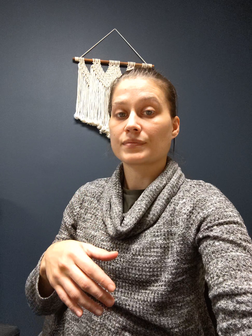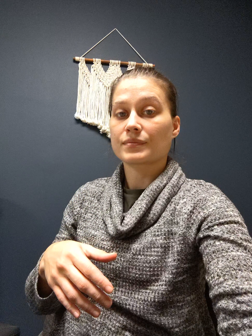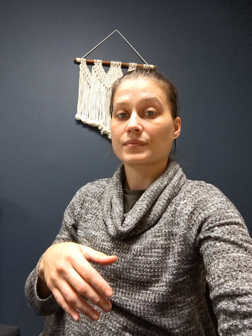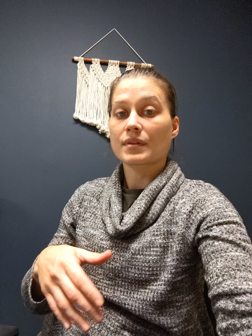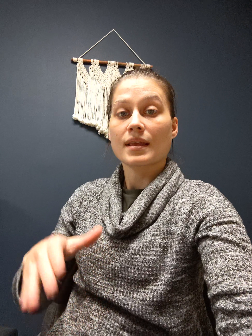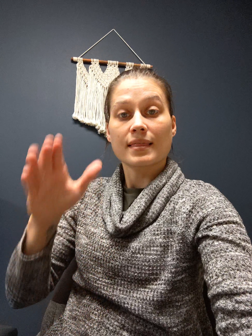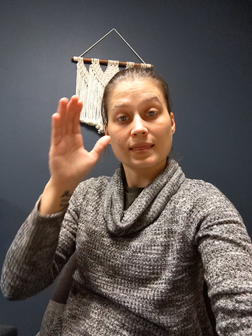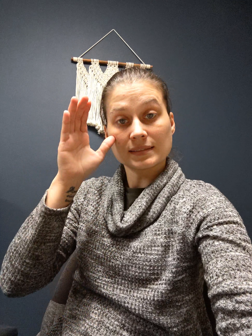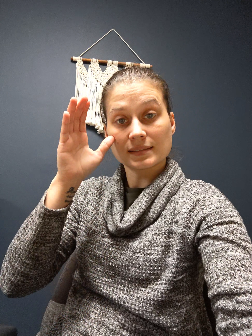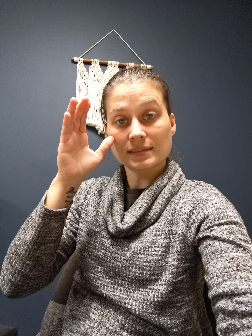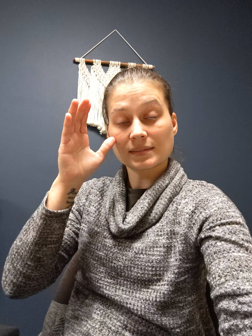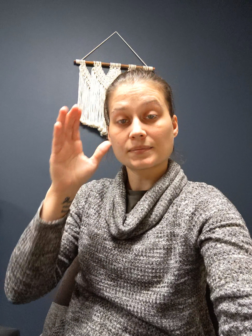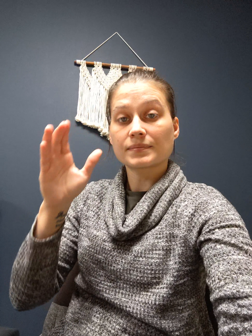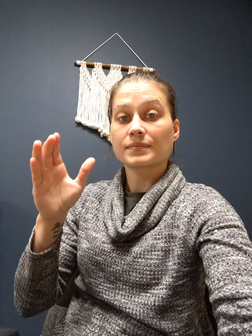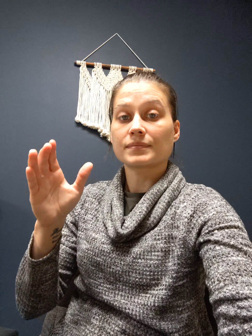listen